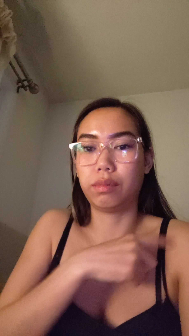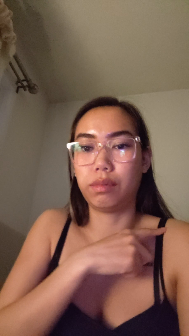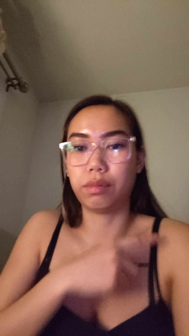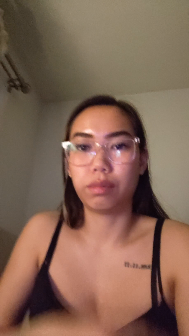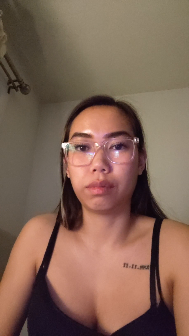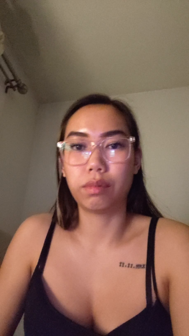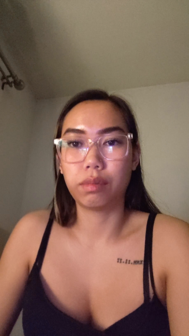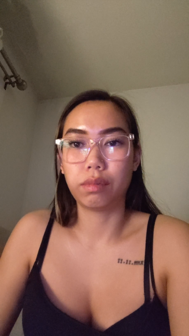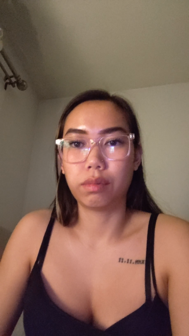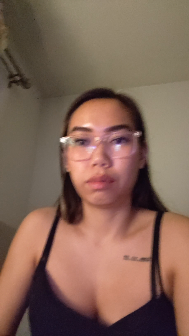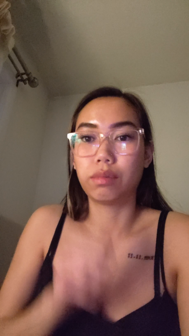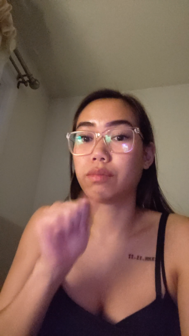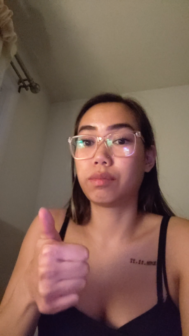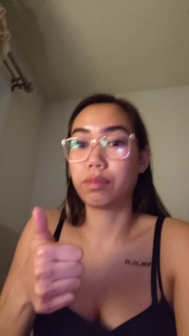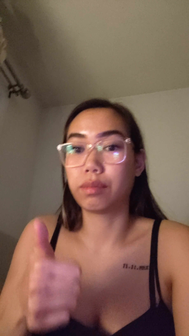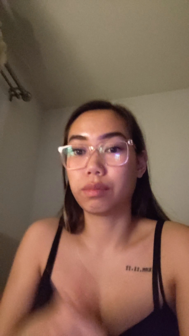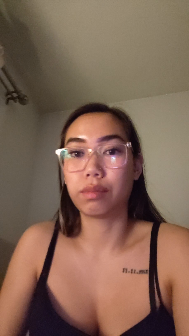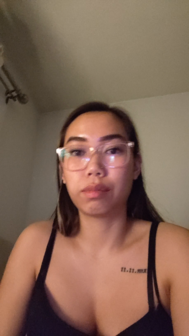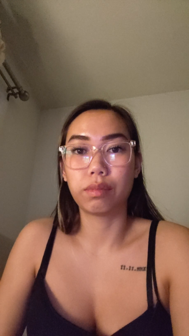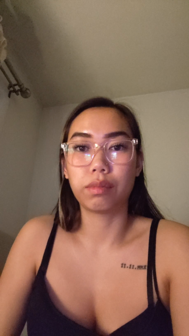don't